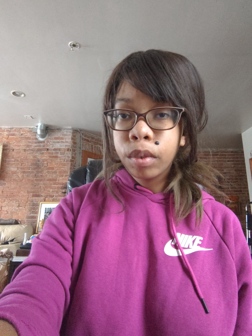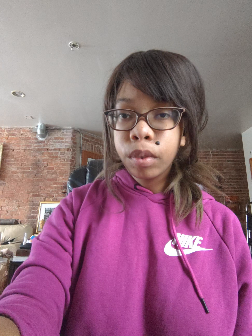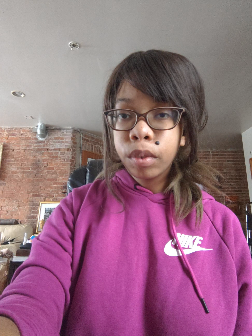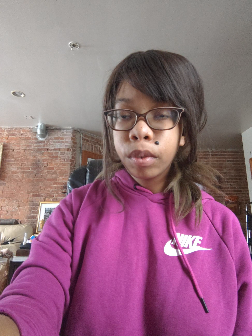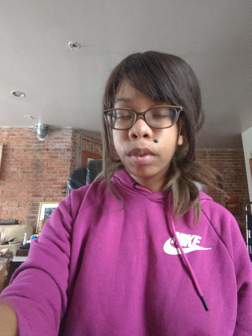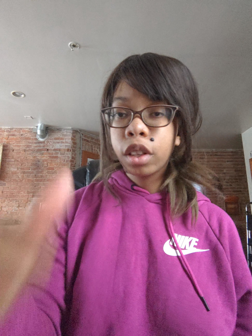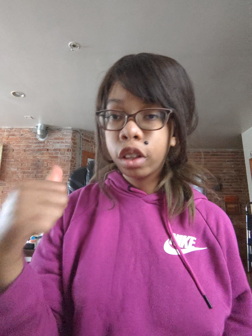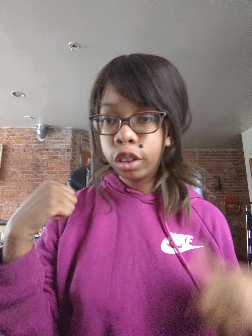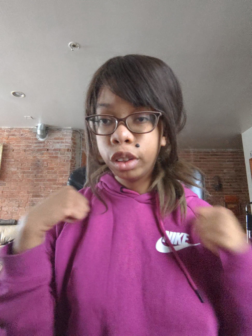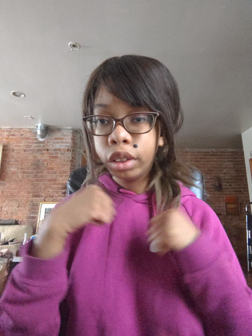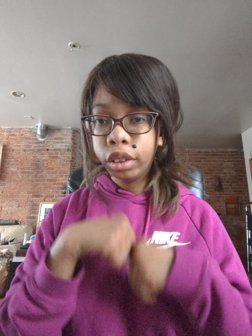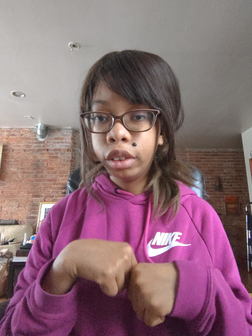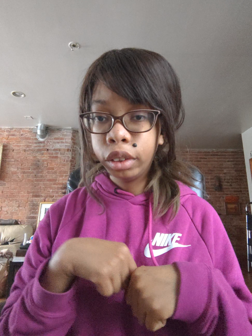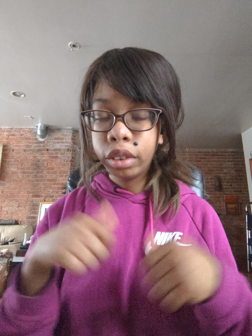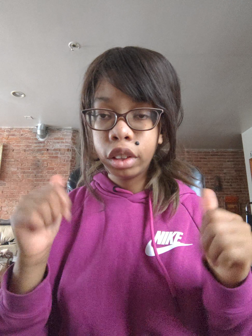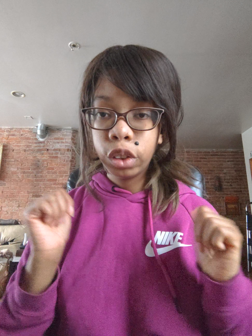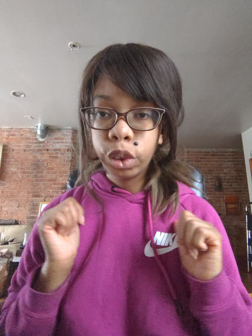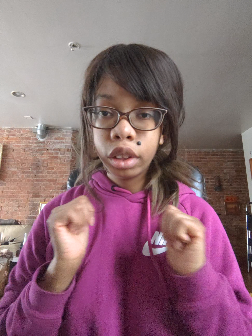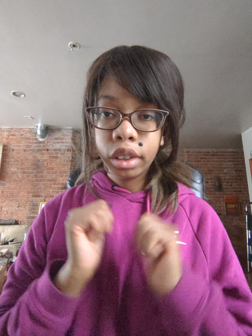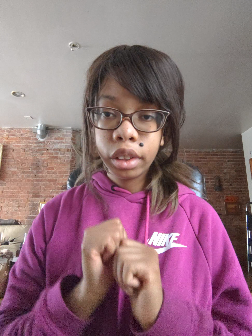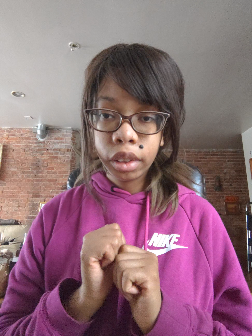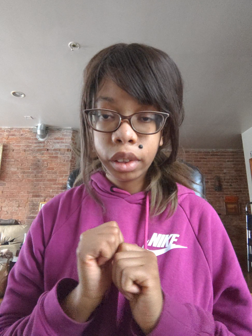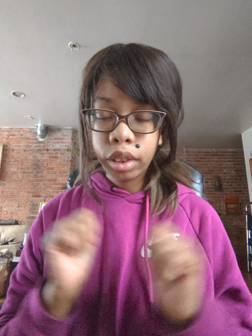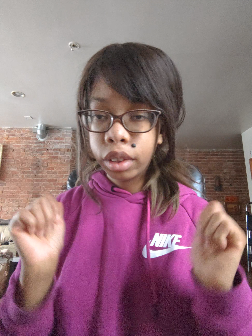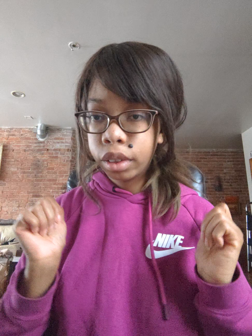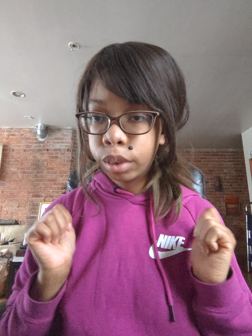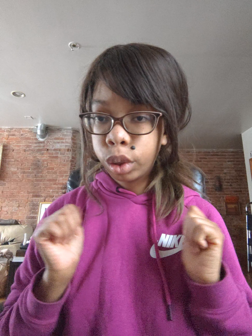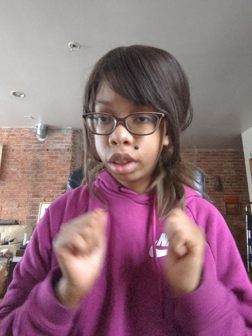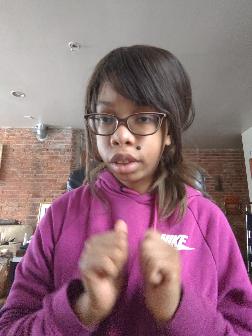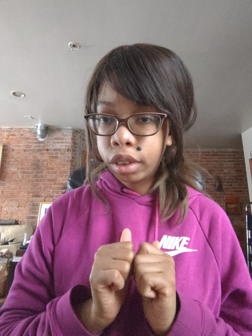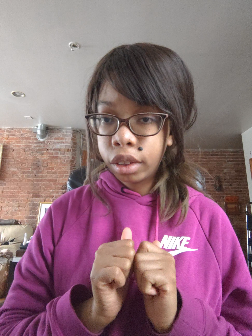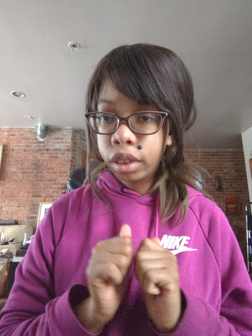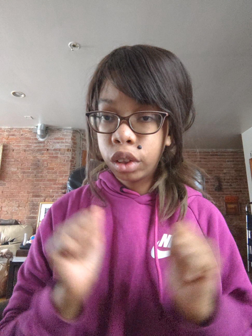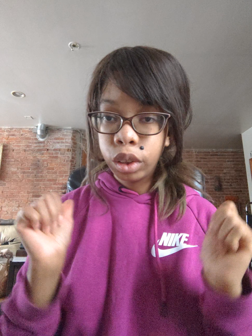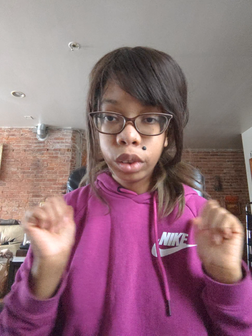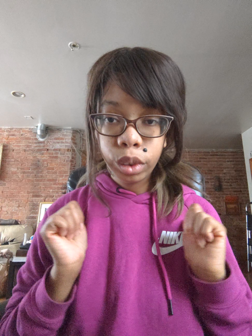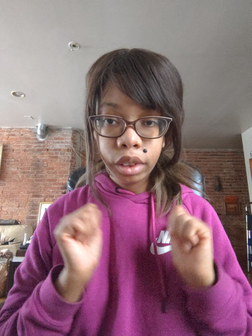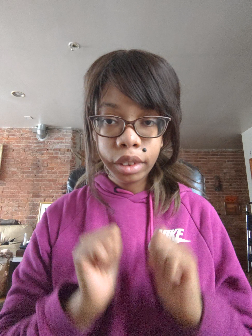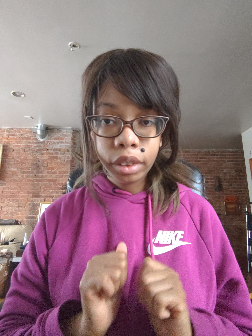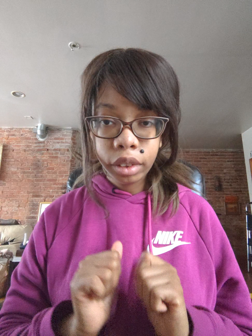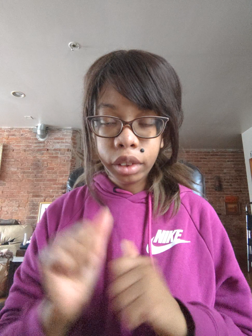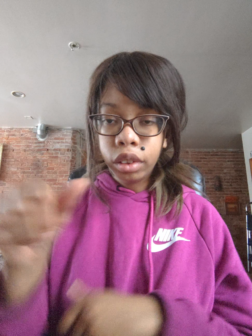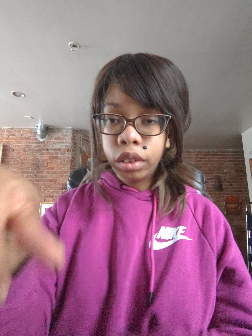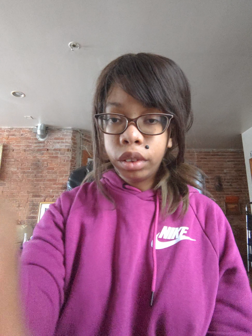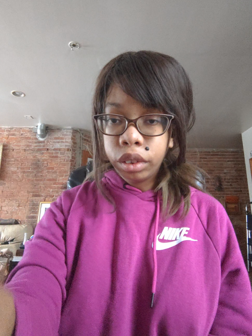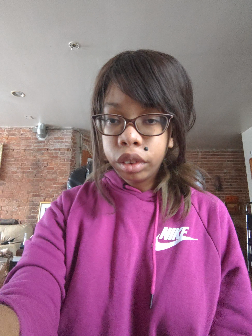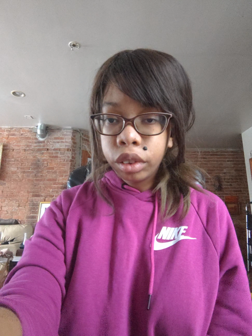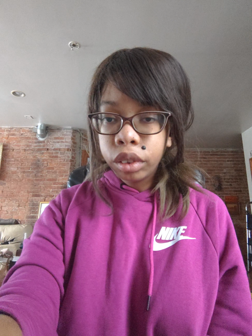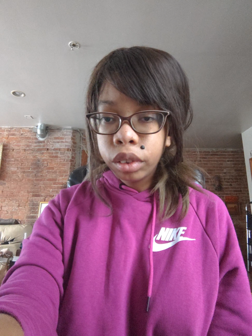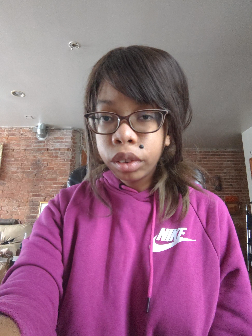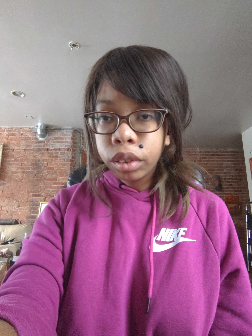jacket